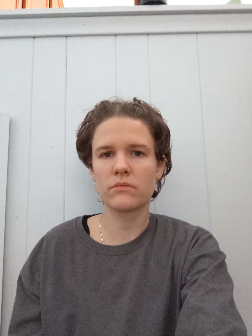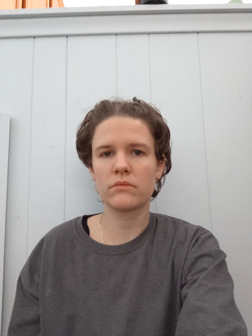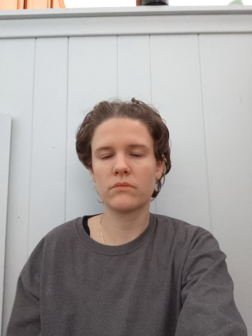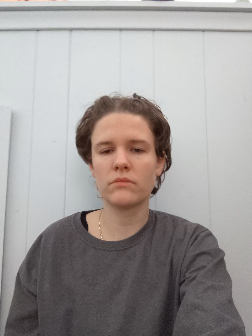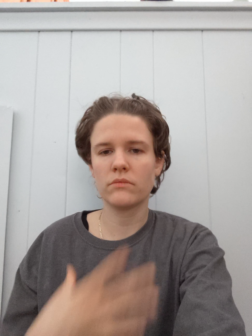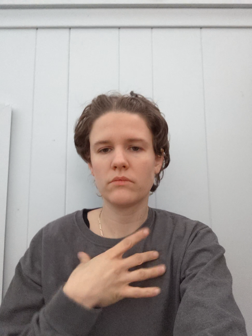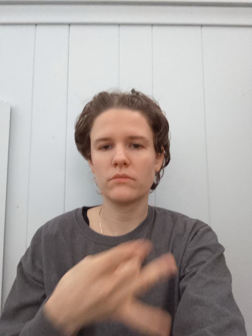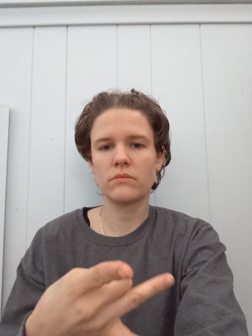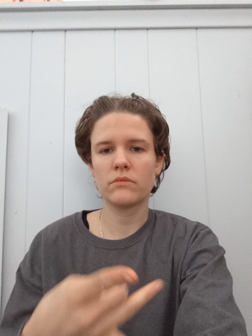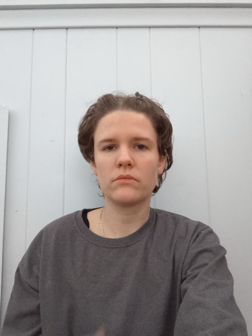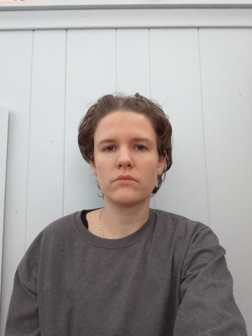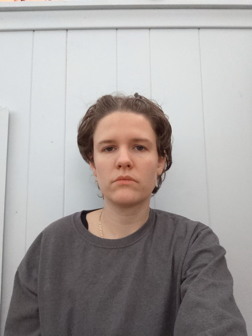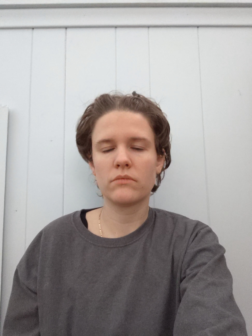like